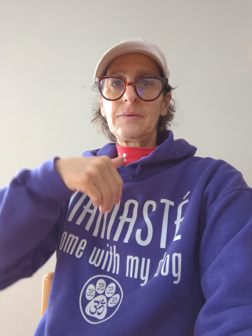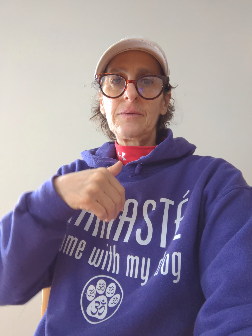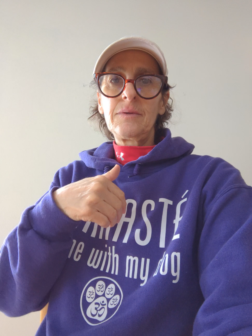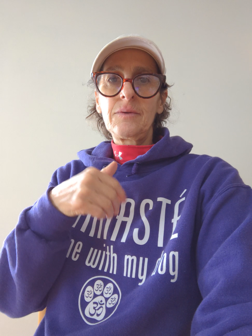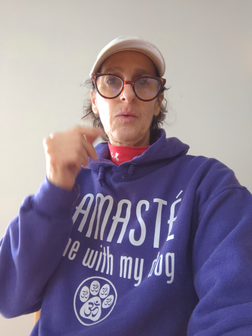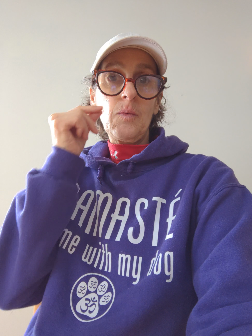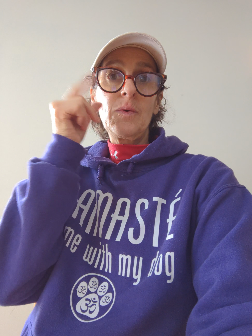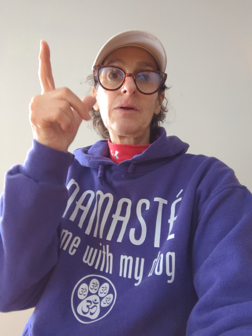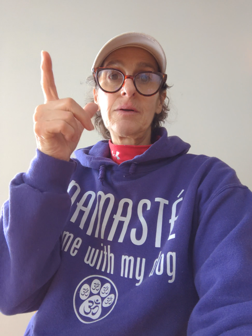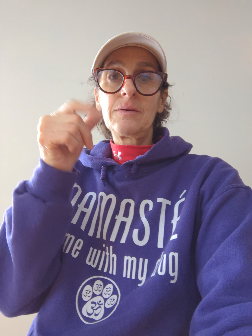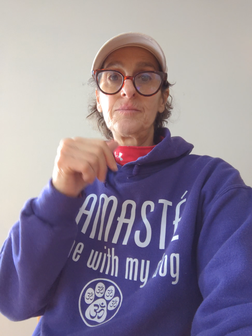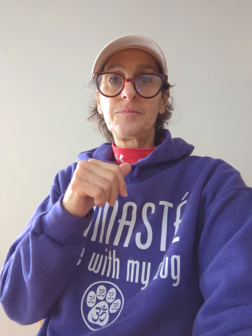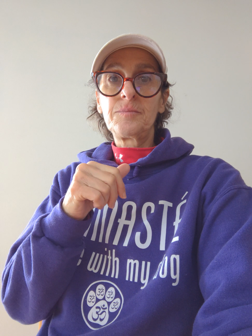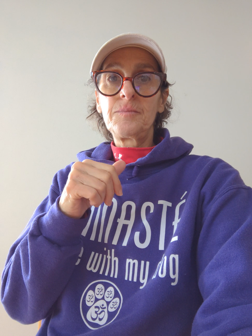awake